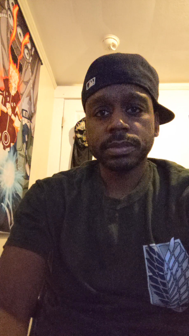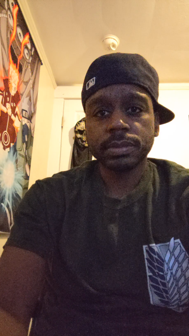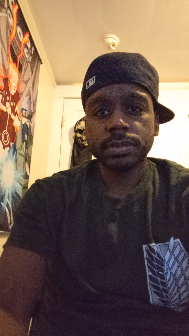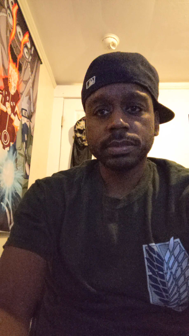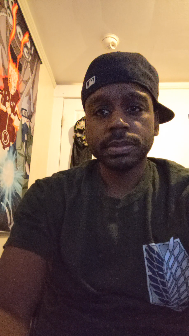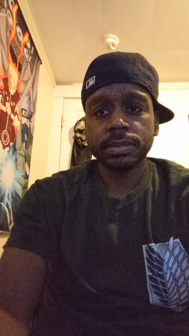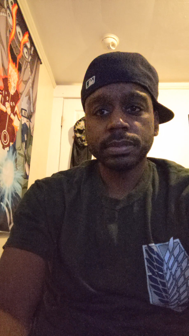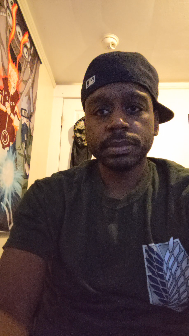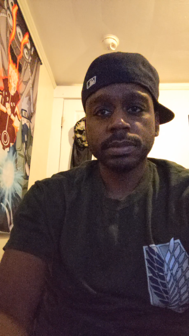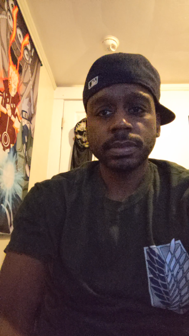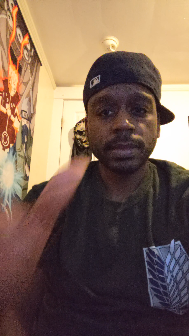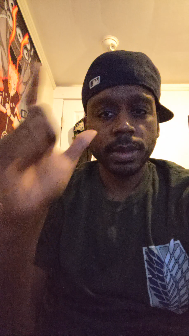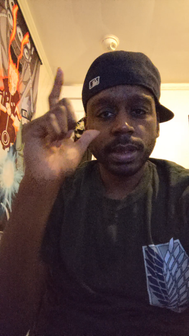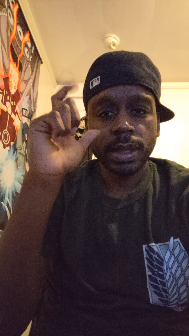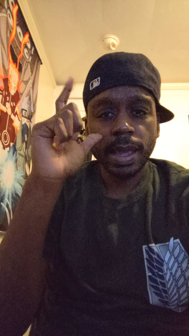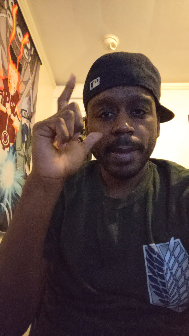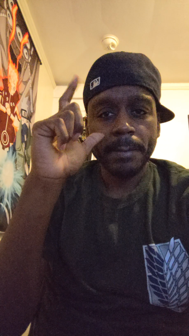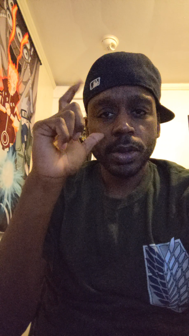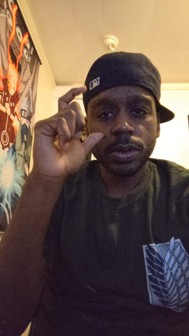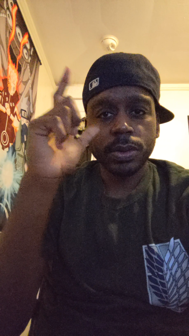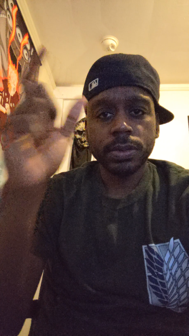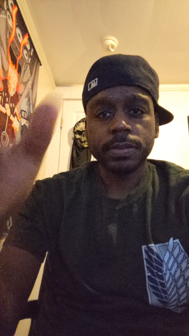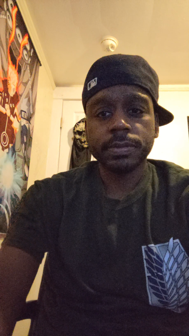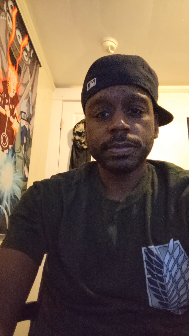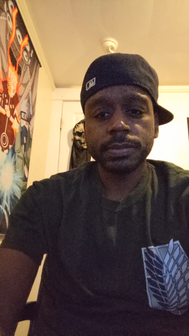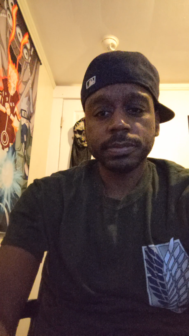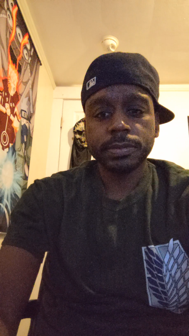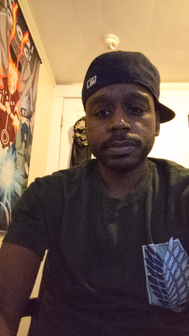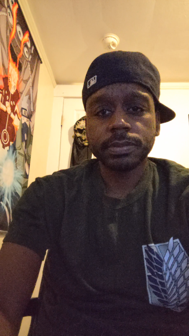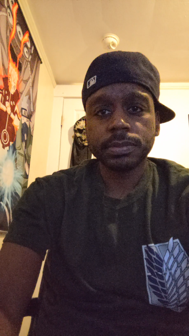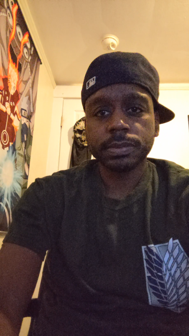camera